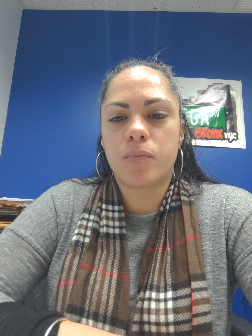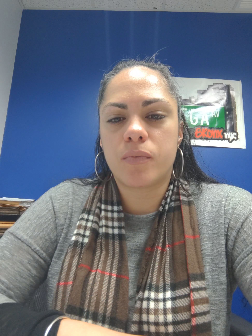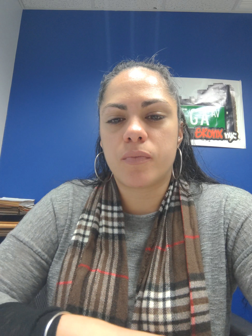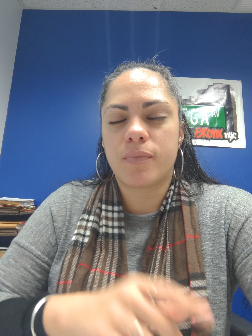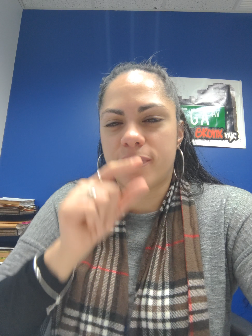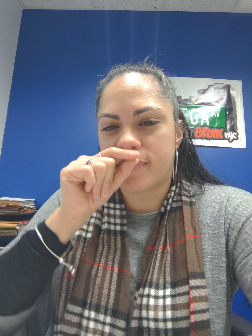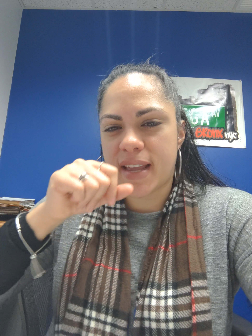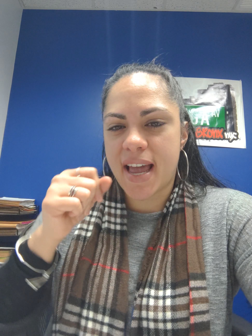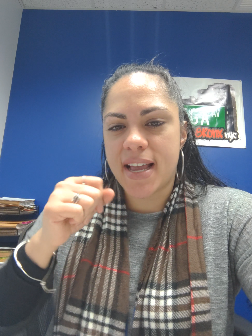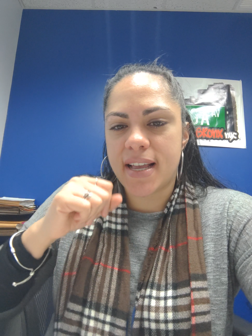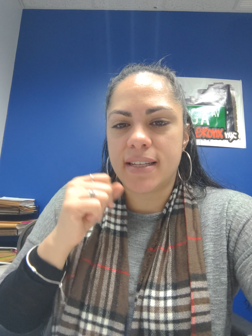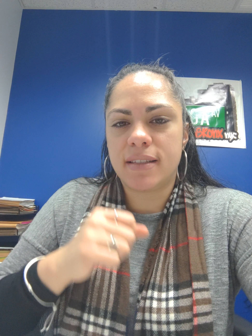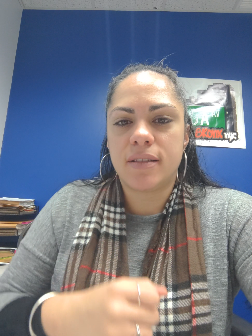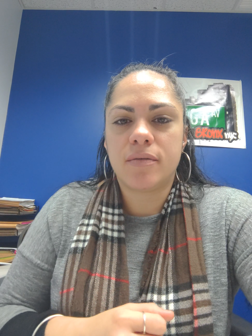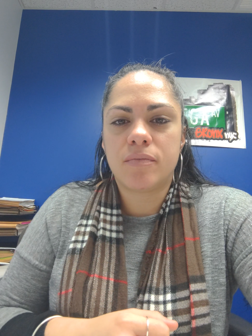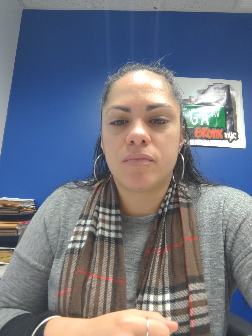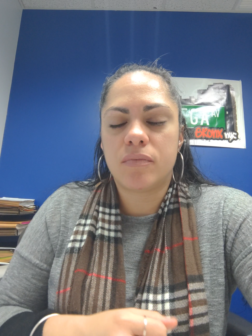hen